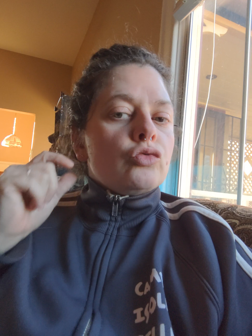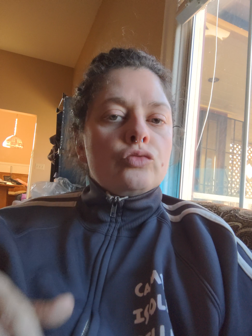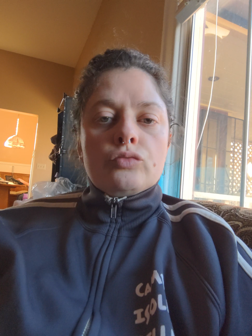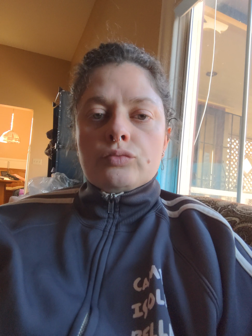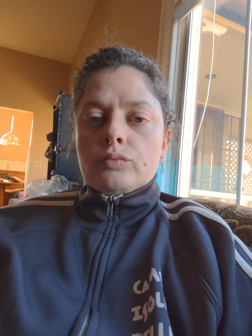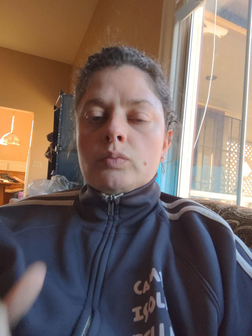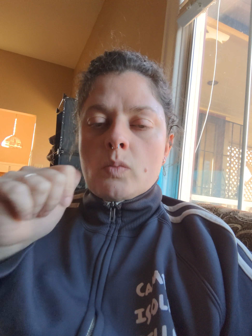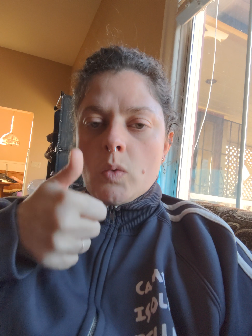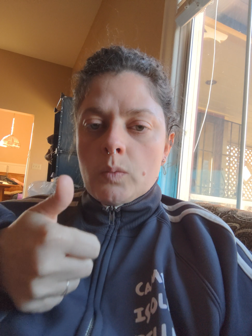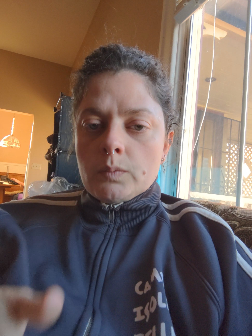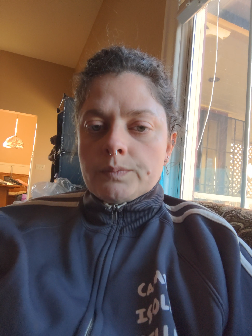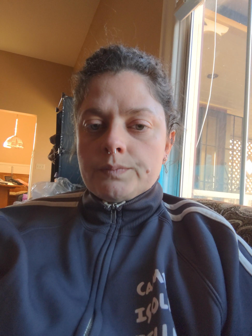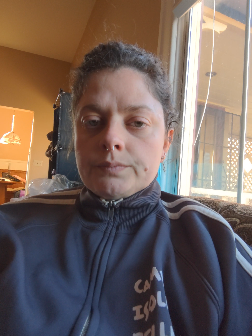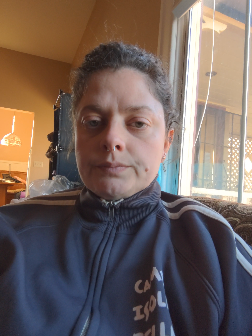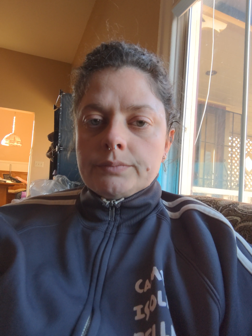tomorrow